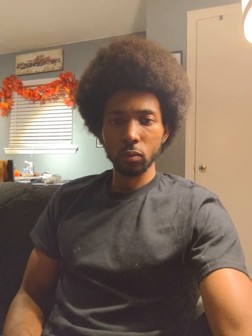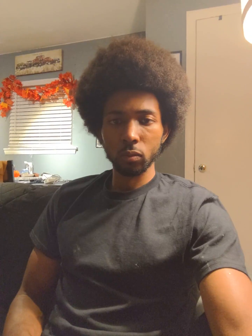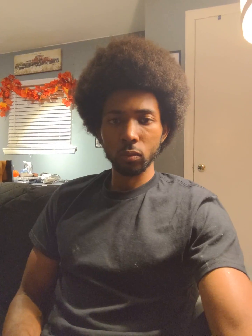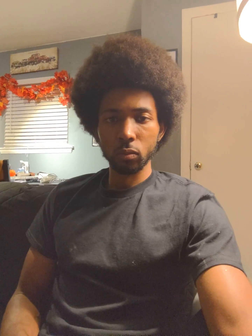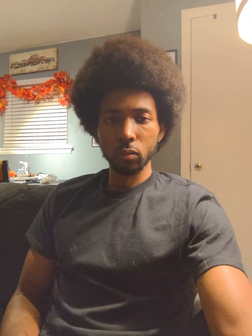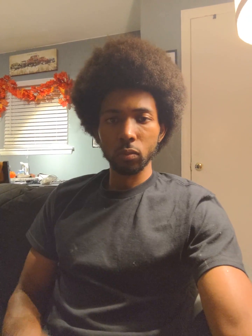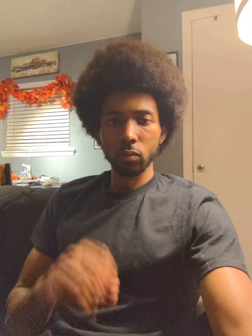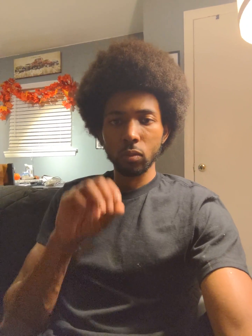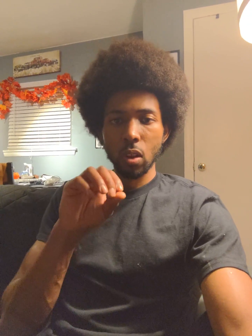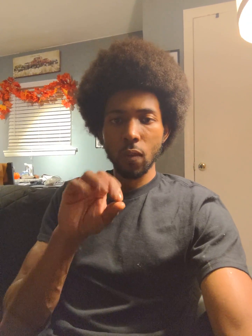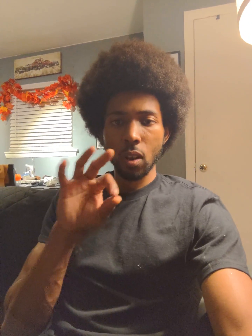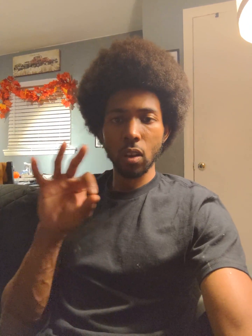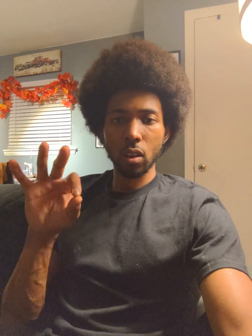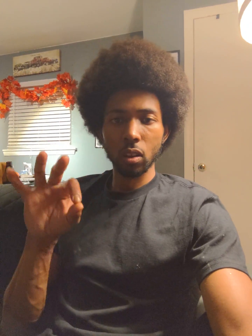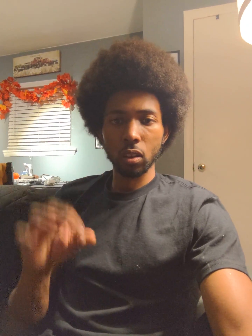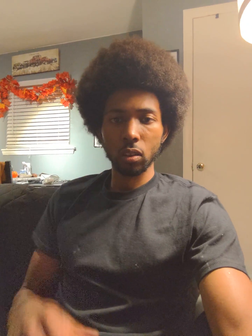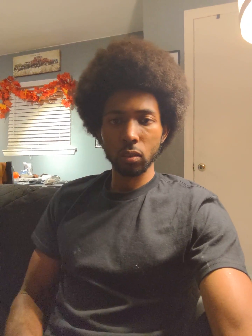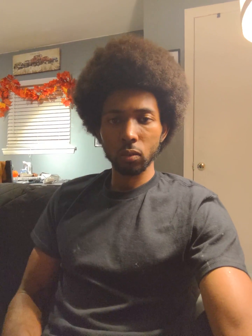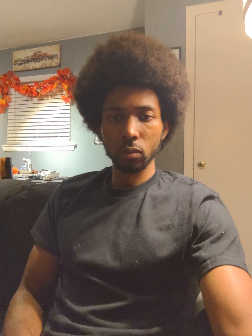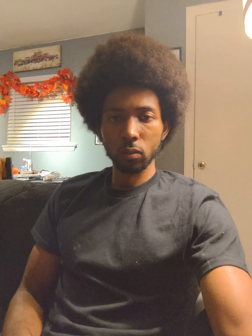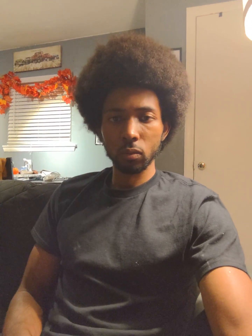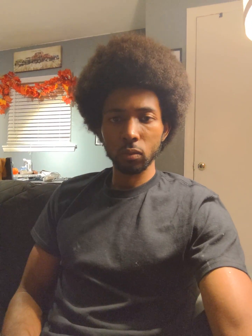off